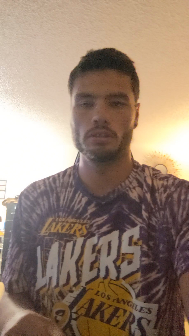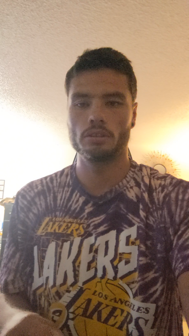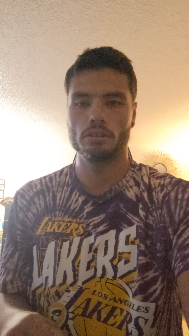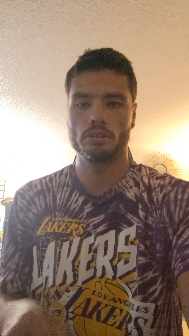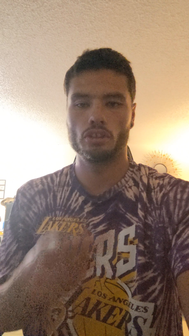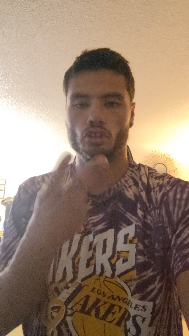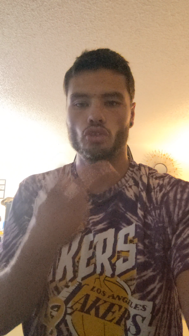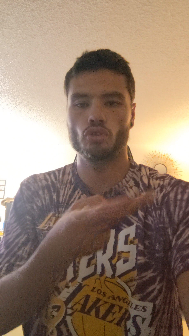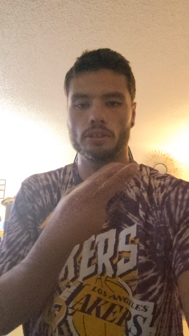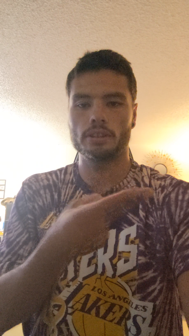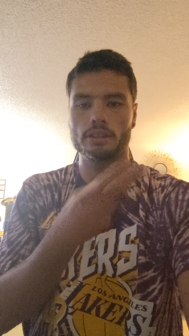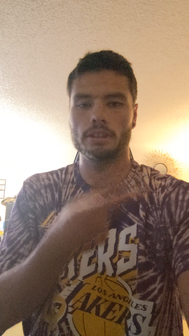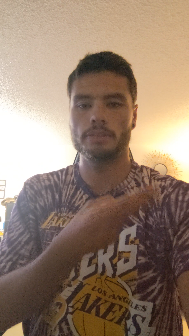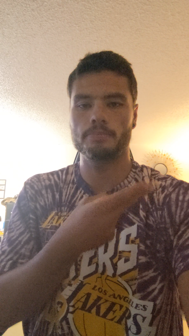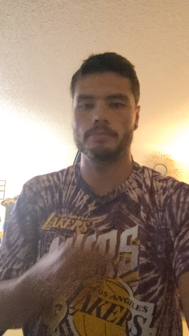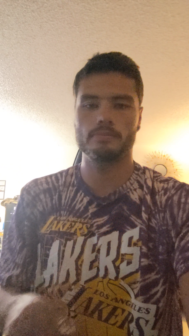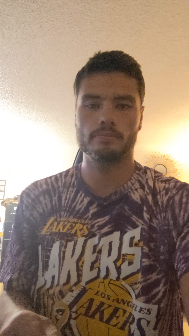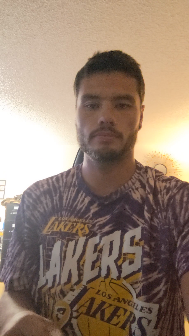sheep